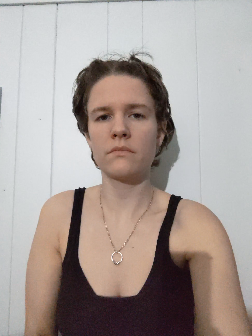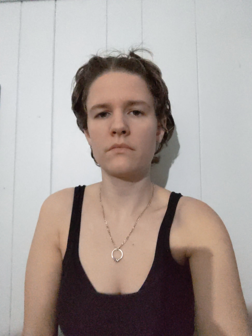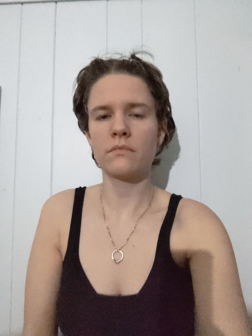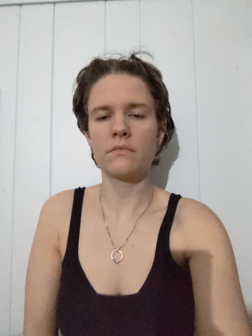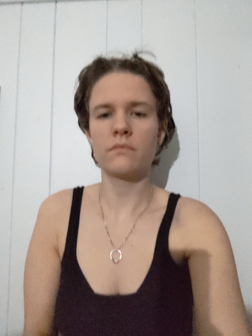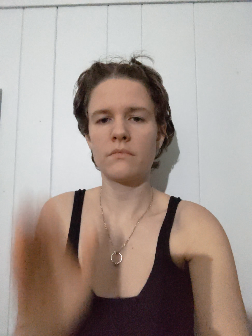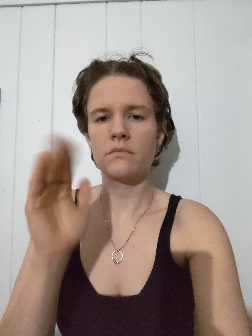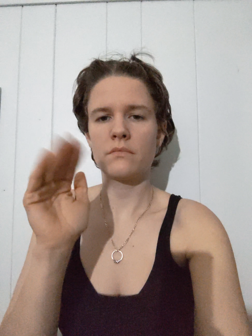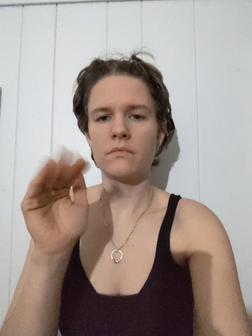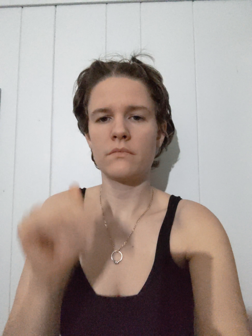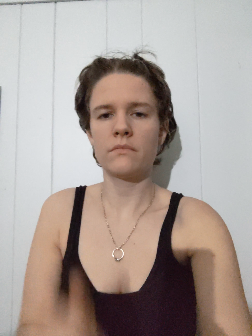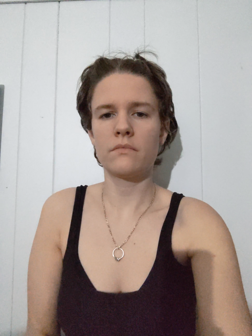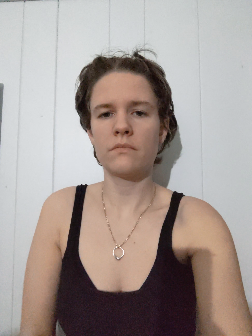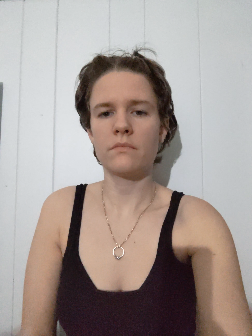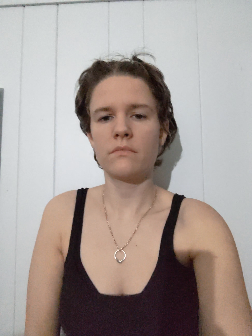bye